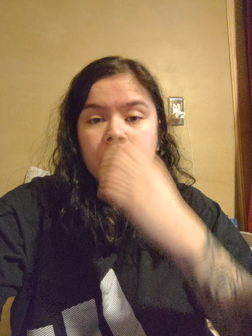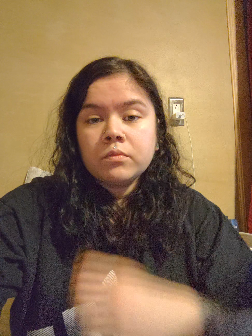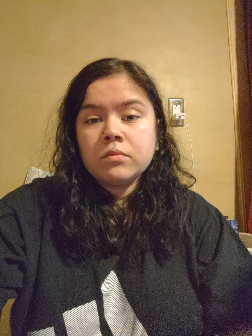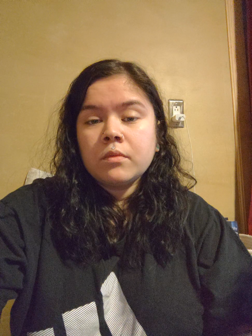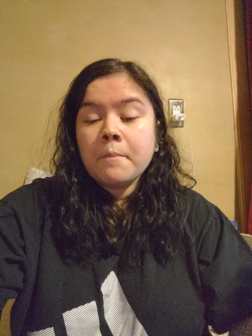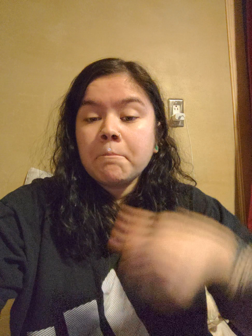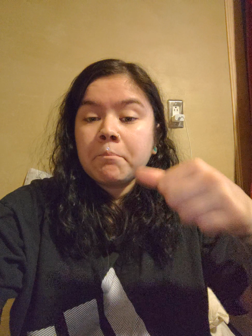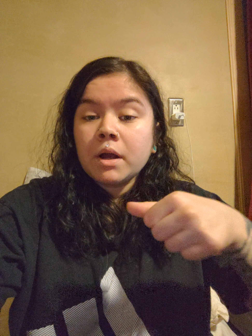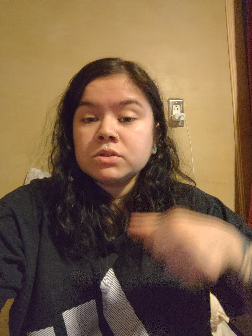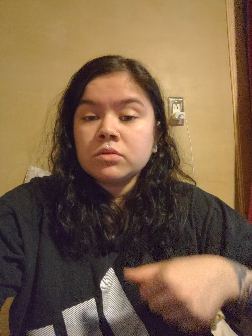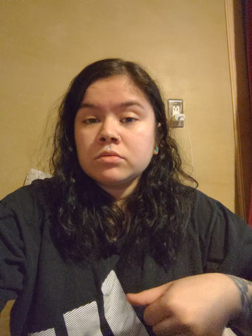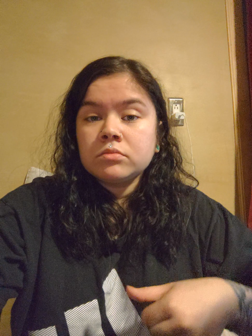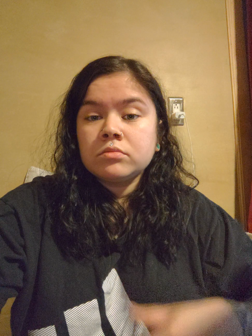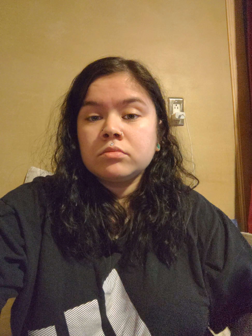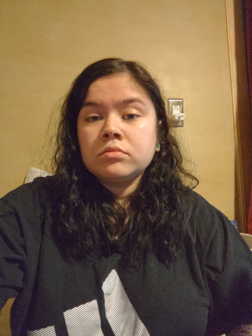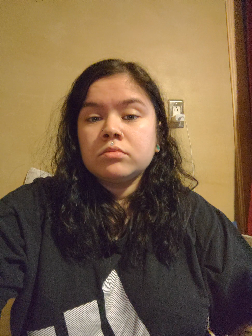puzzle